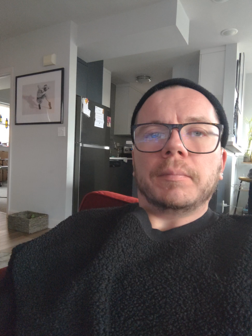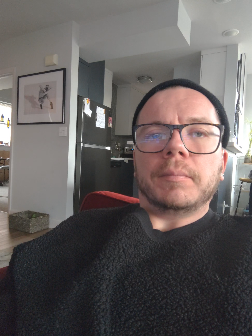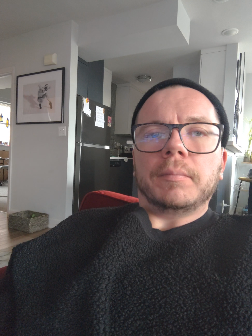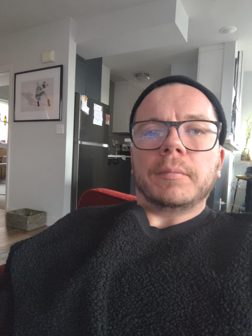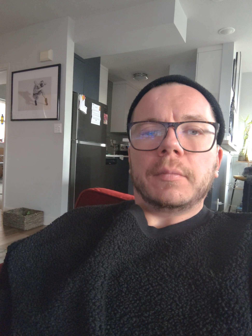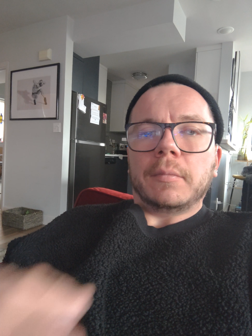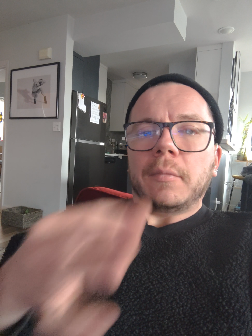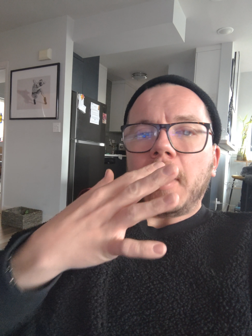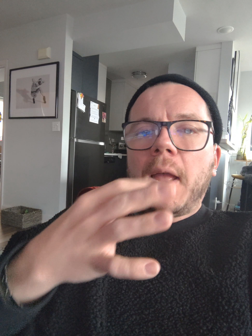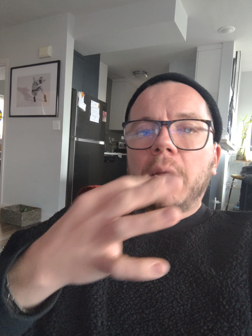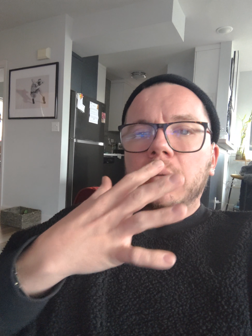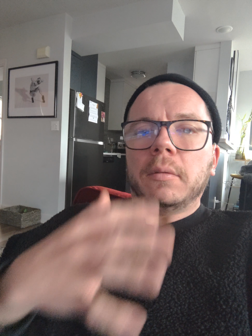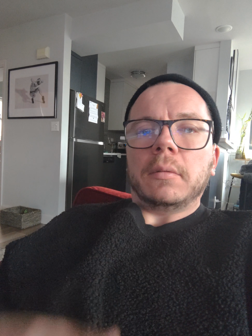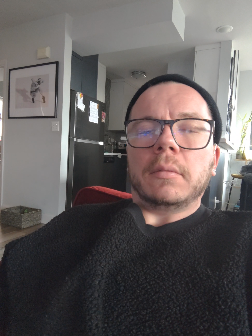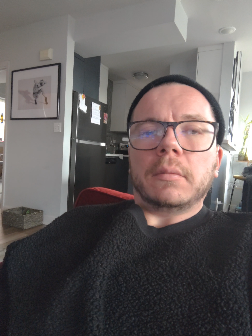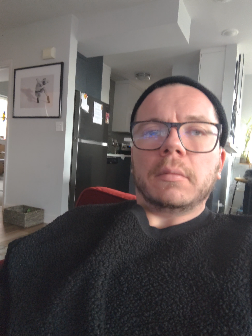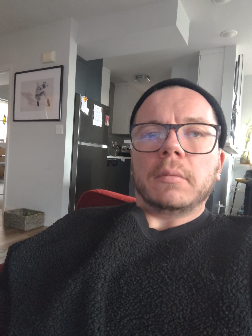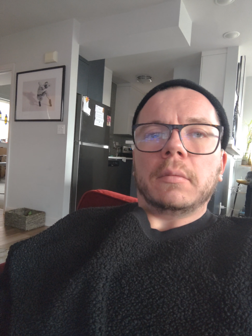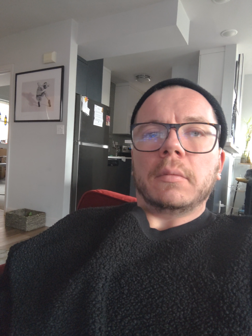snack